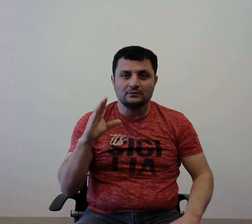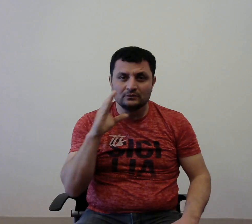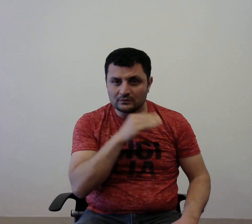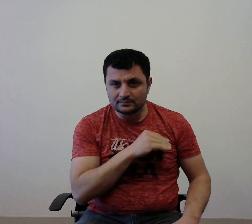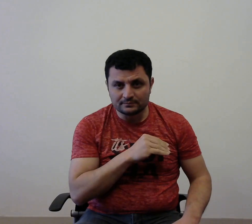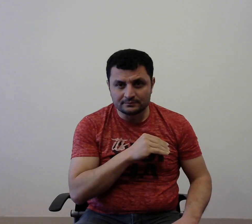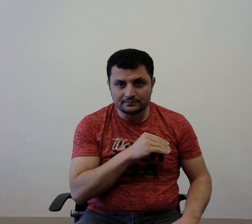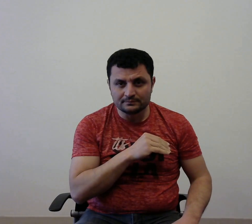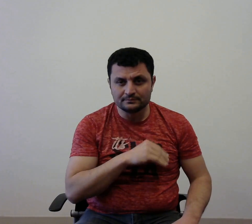bilər